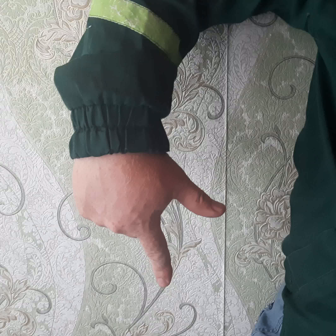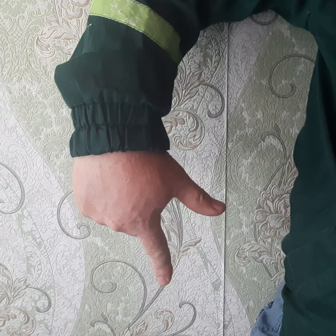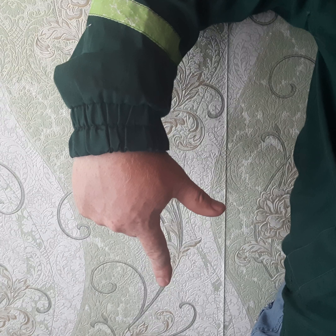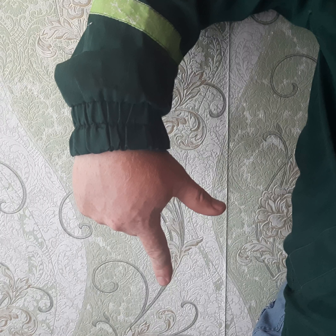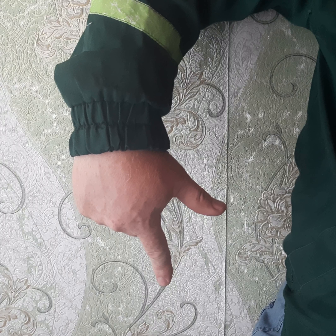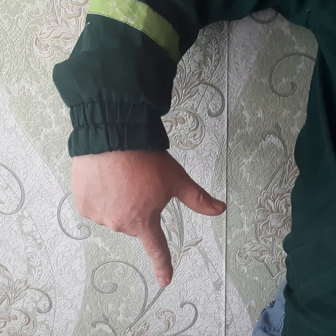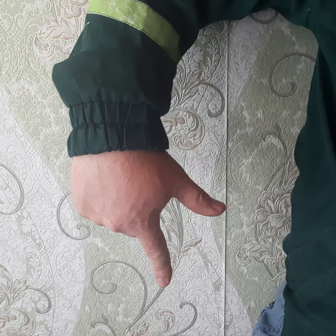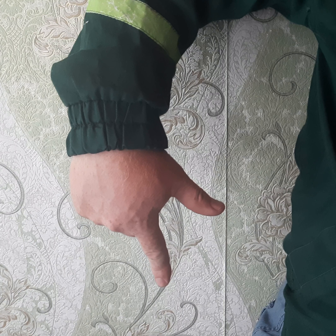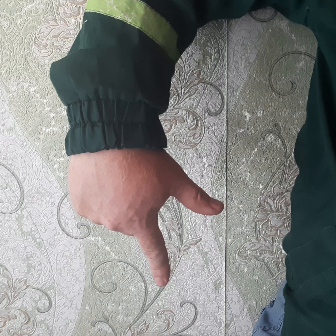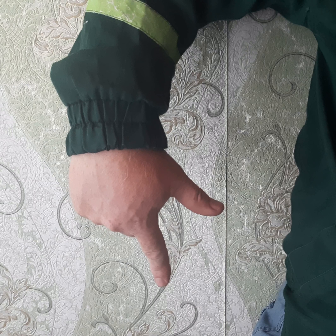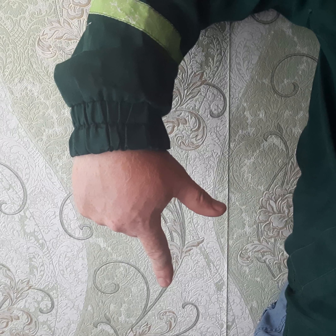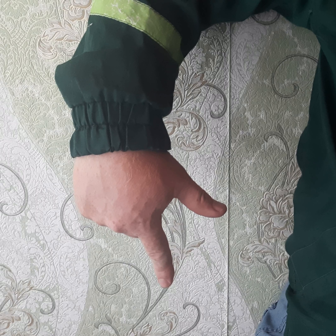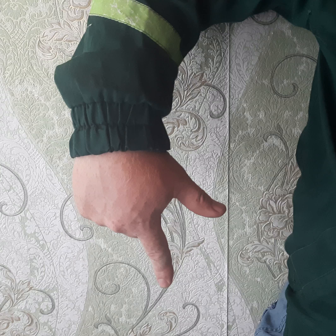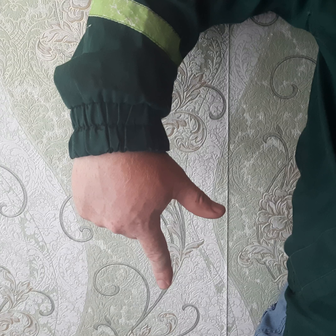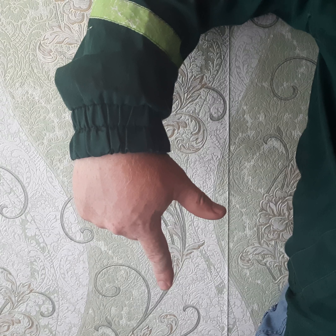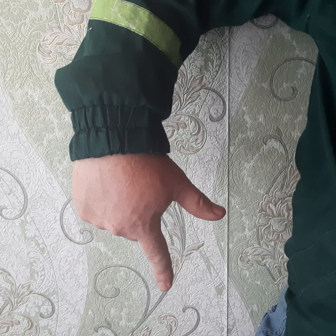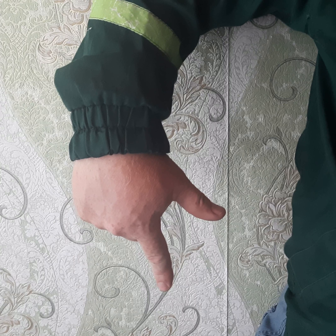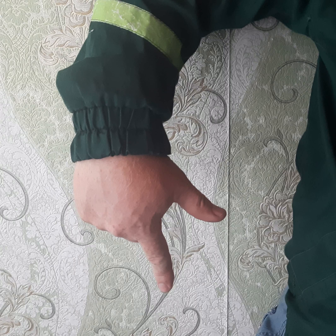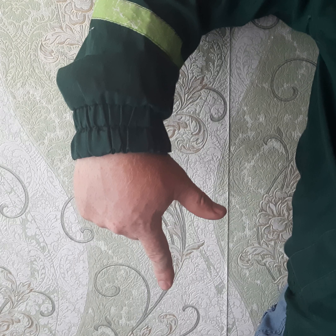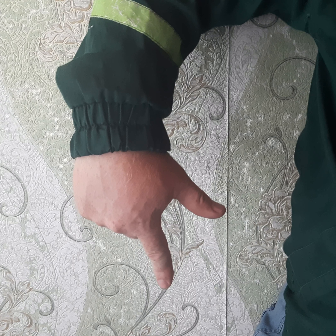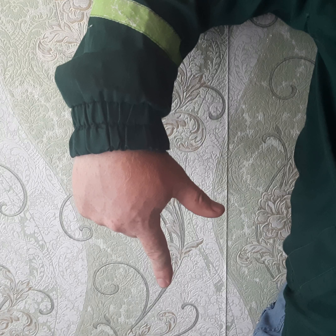Г